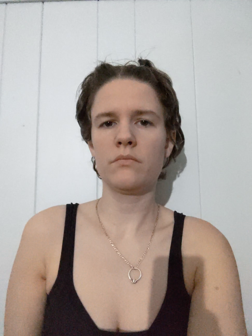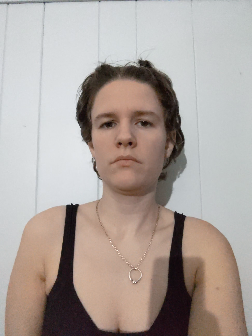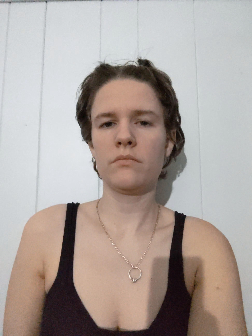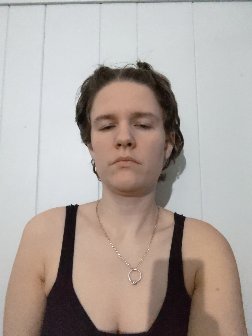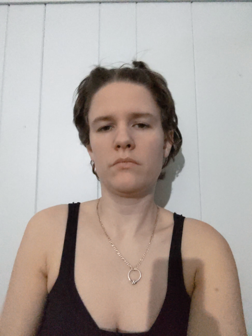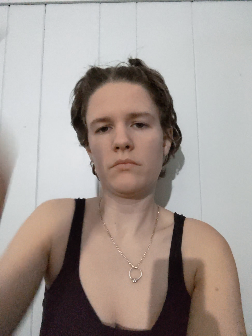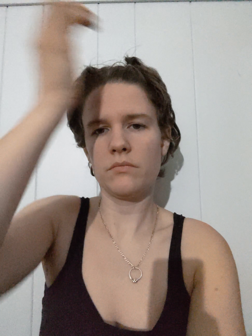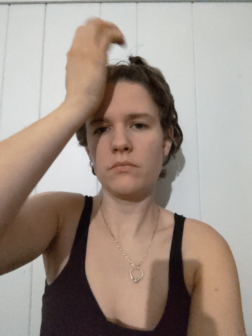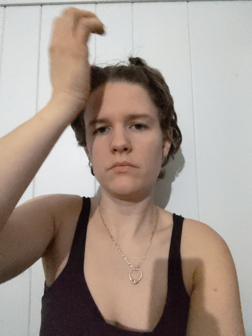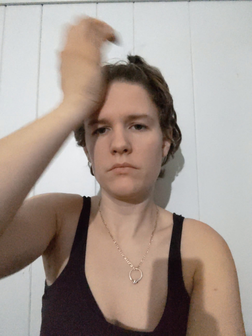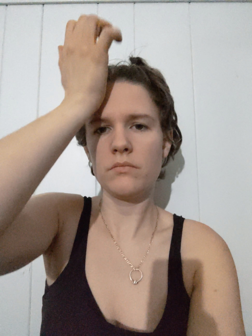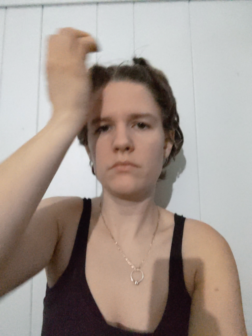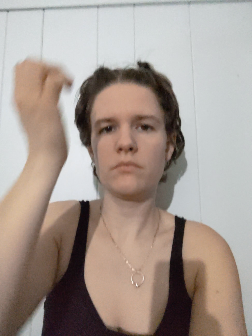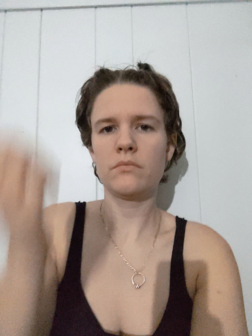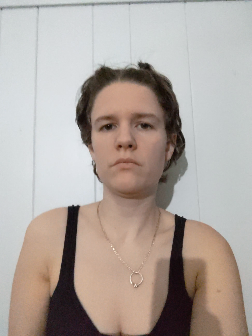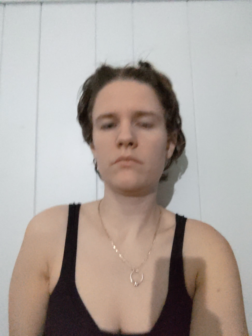garbage